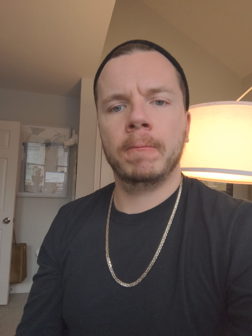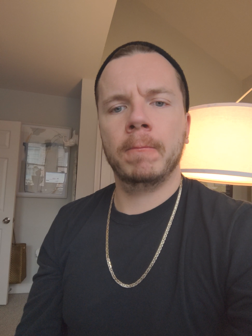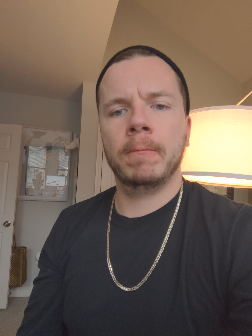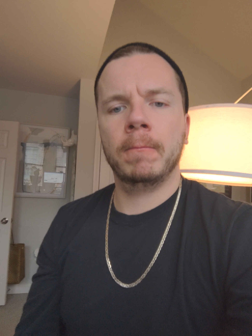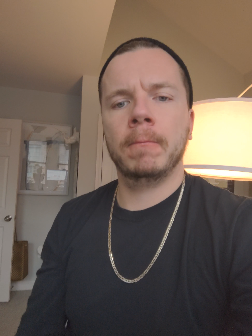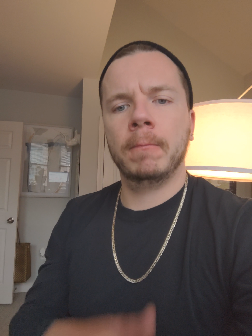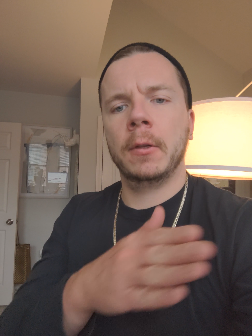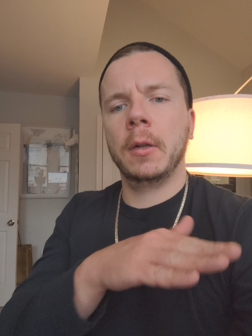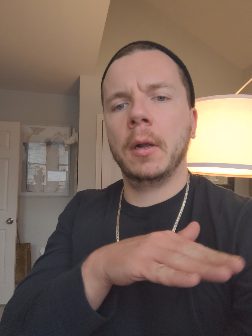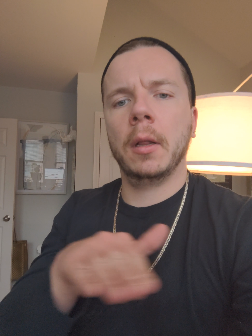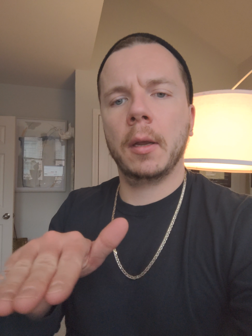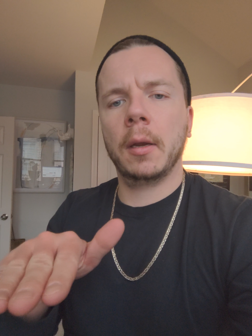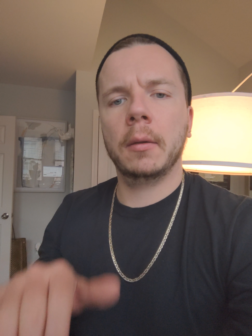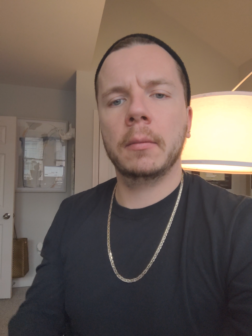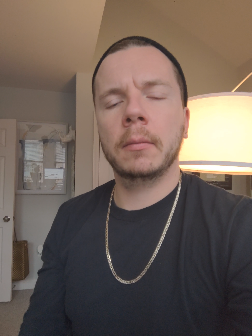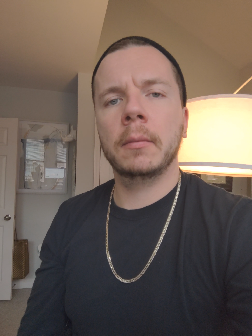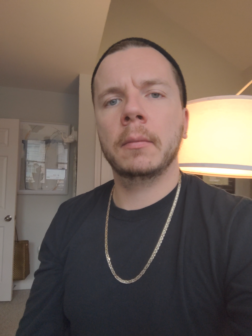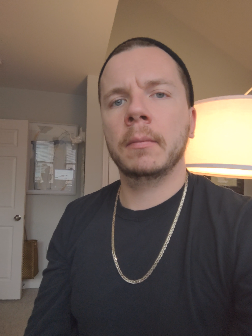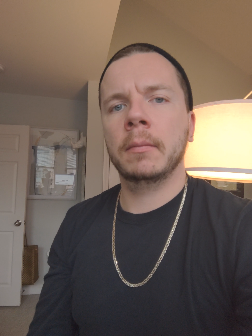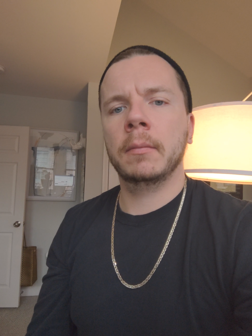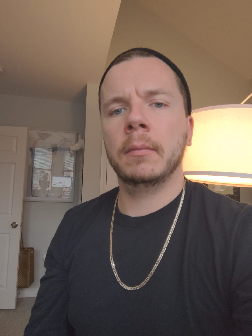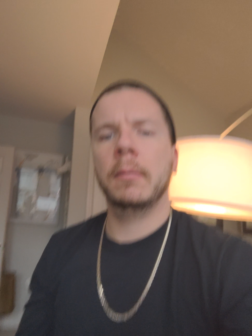clean